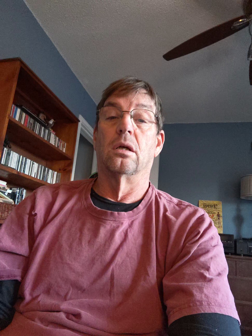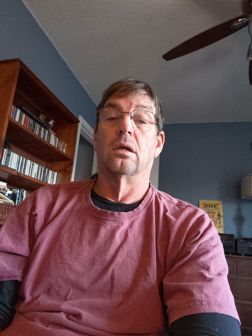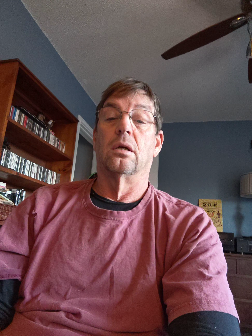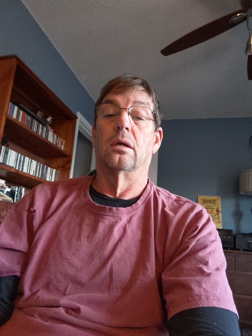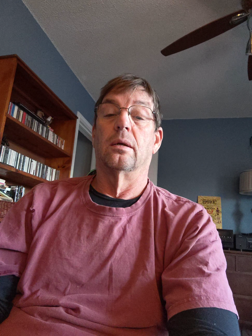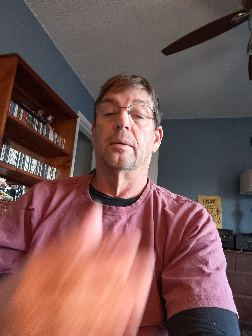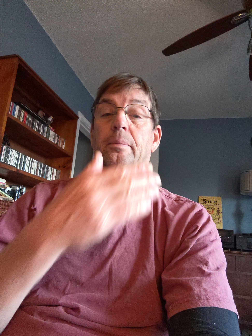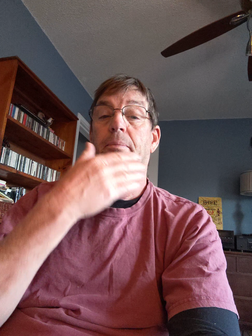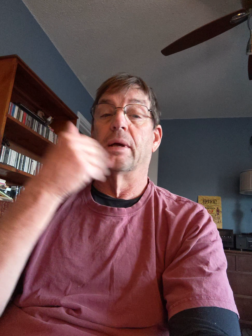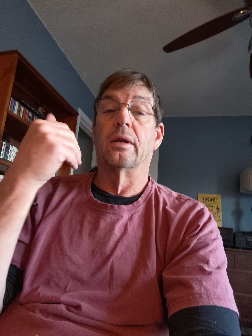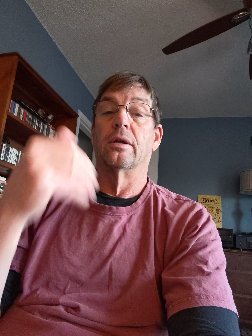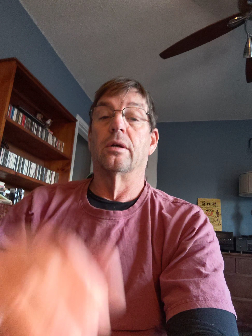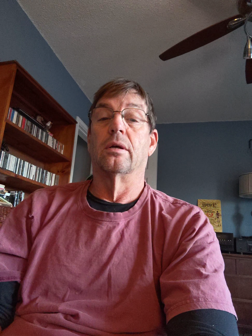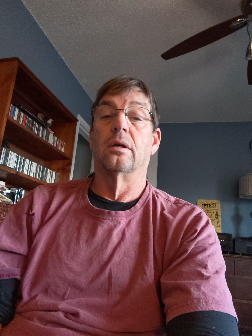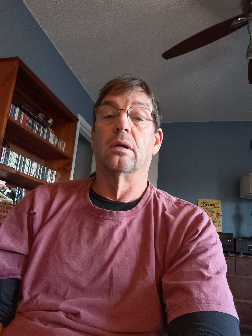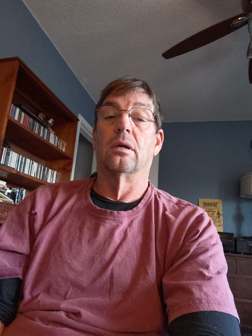better